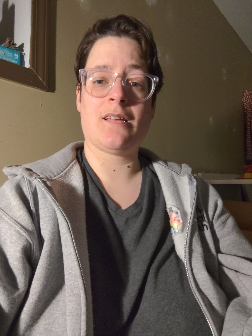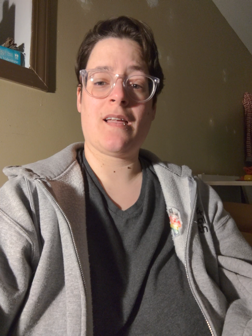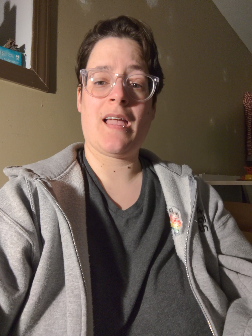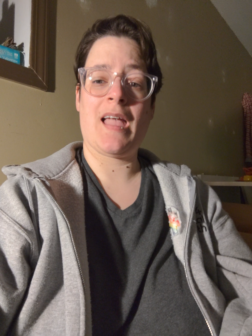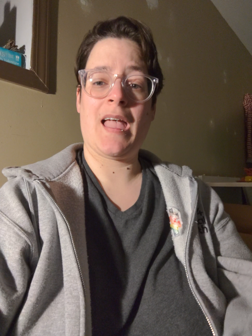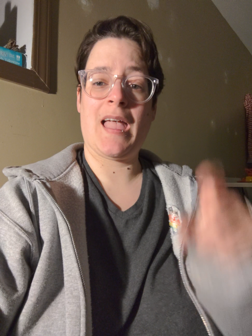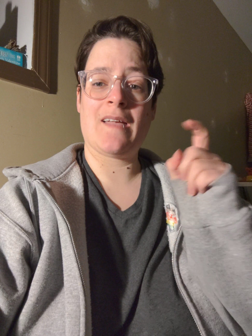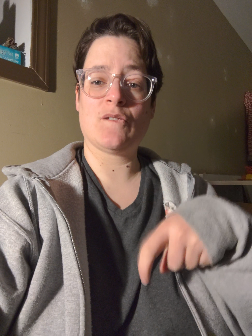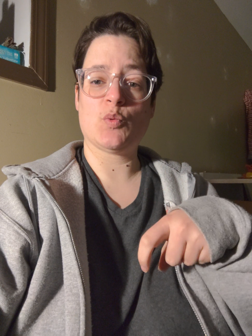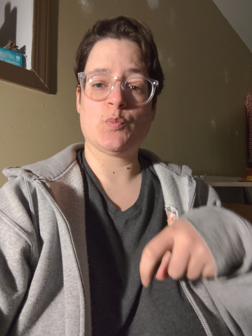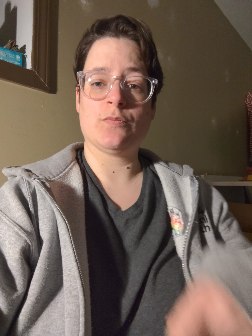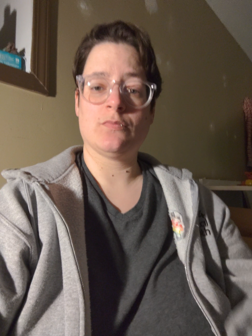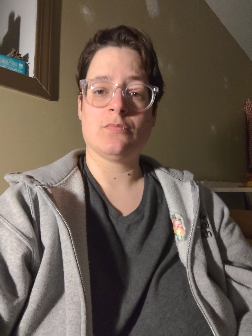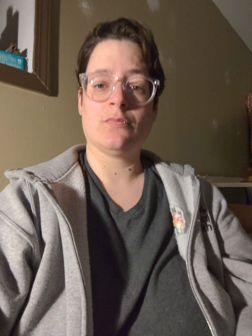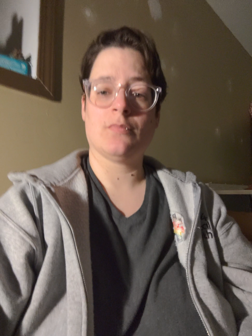have